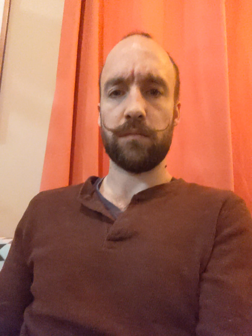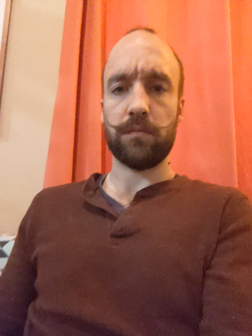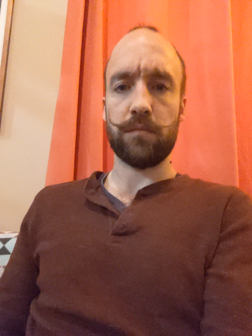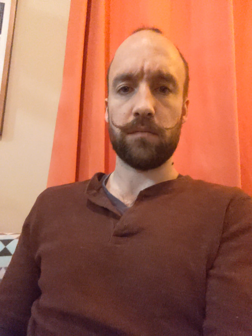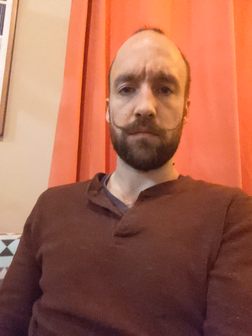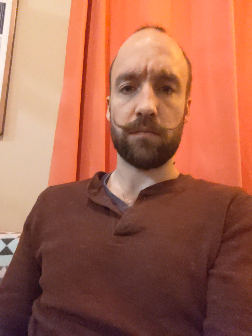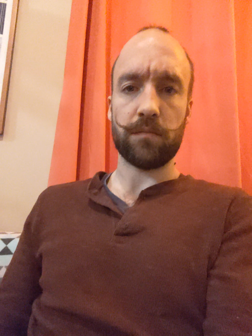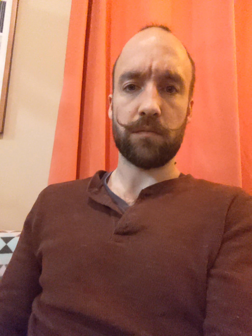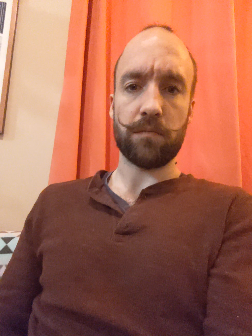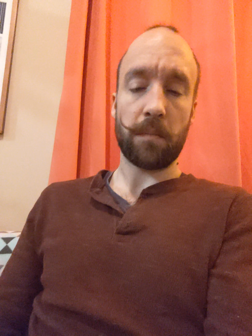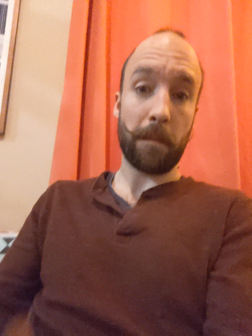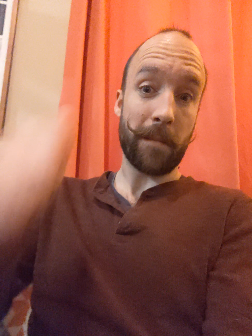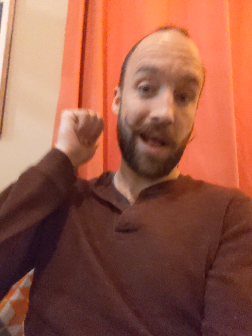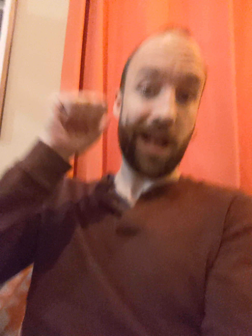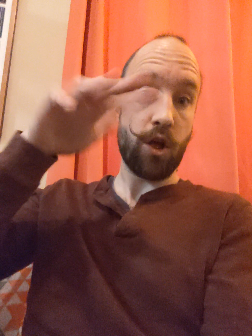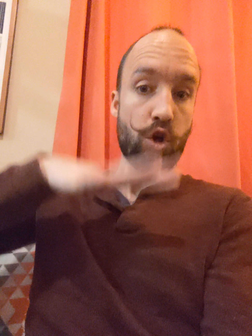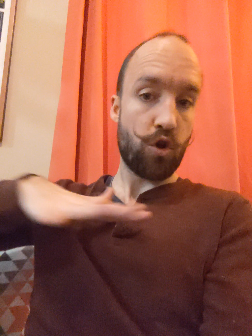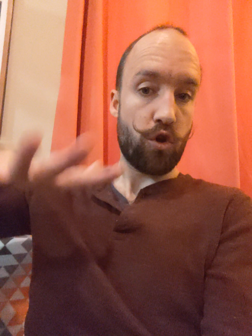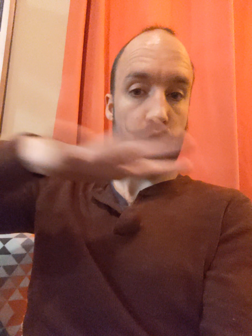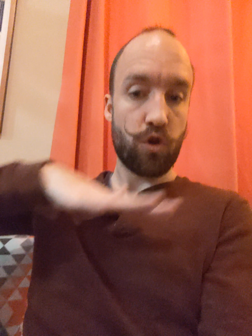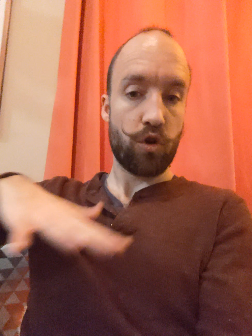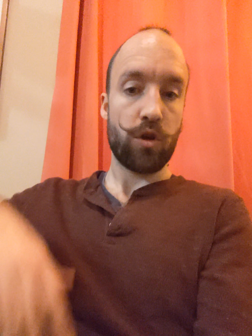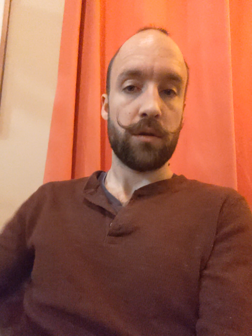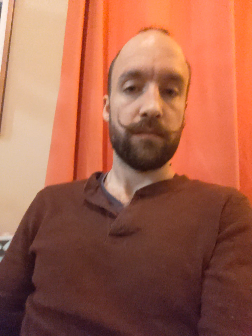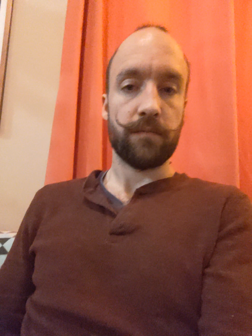backyard